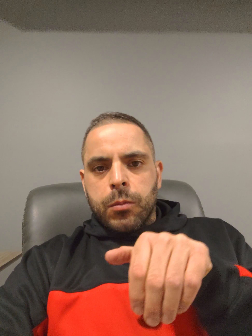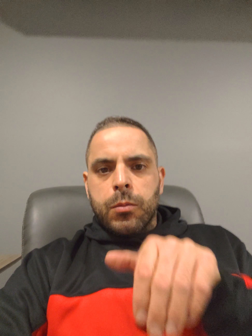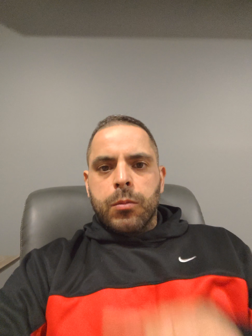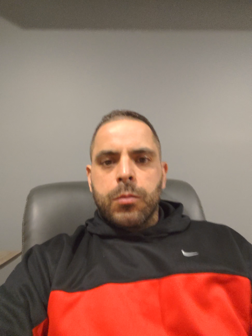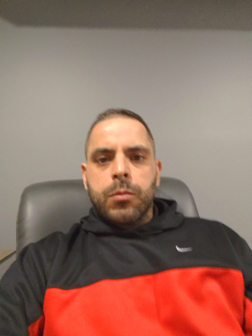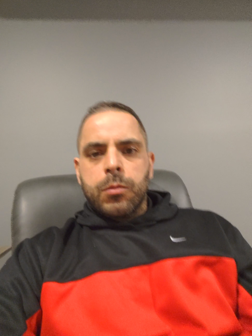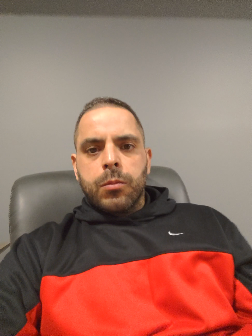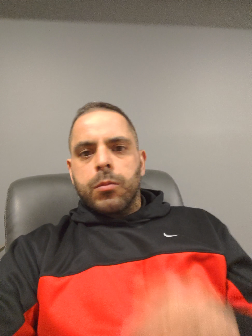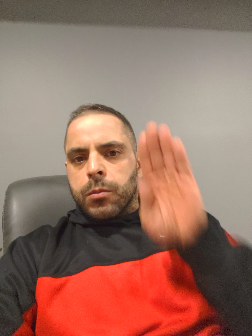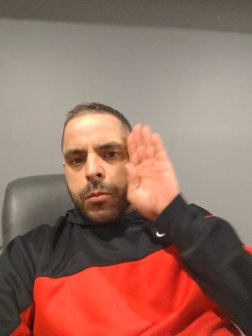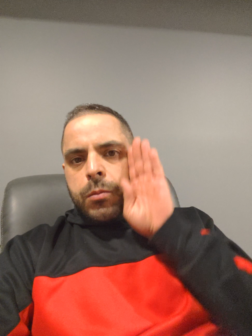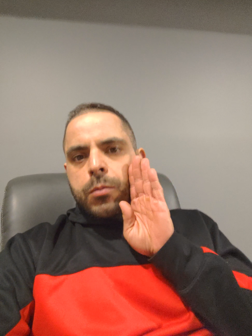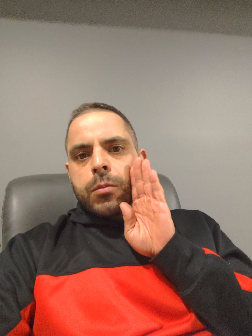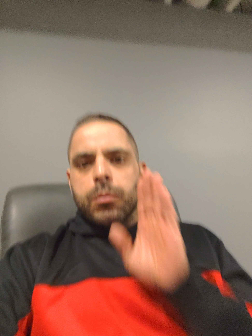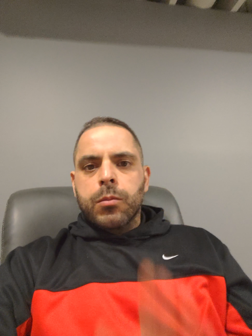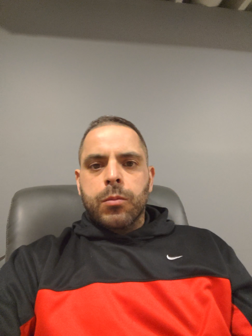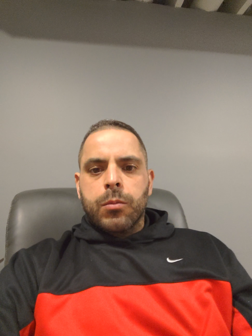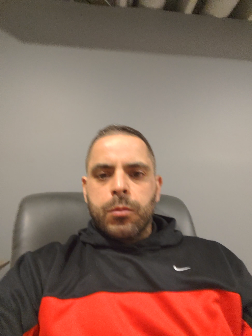brown